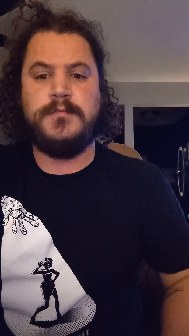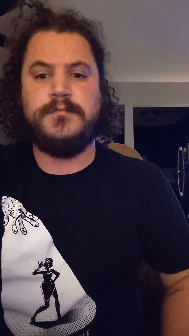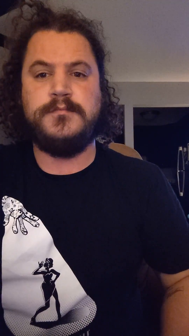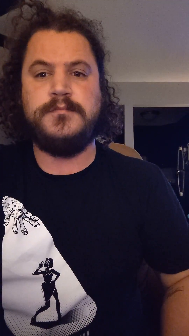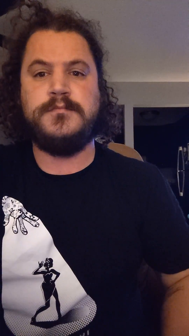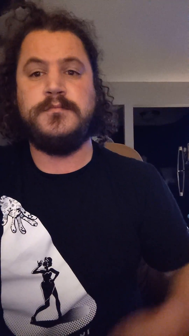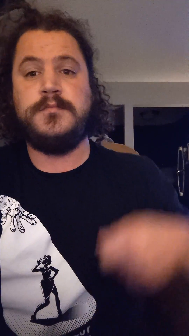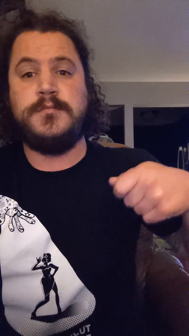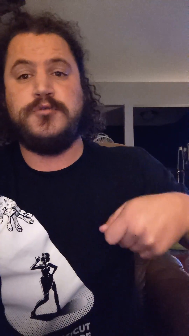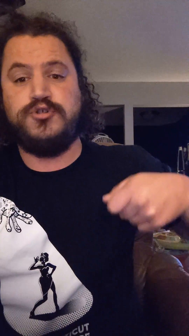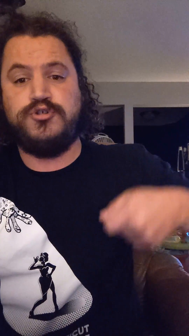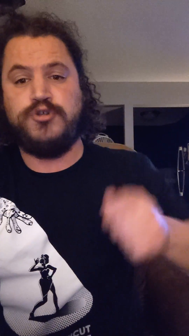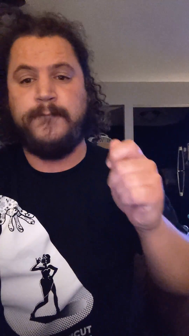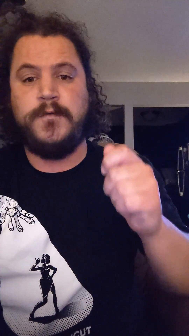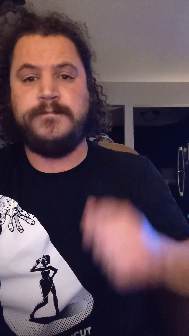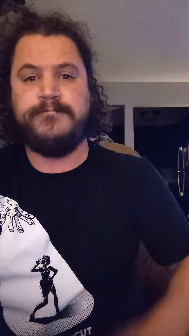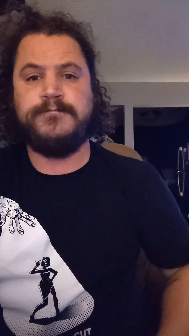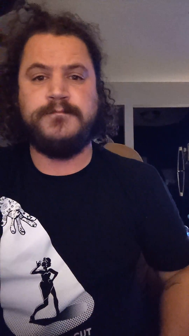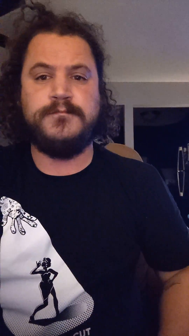shovel